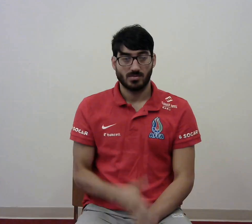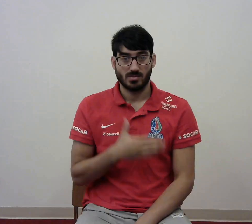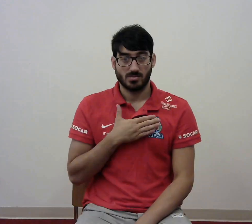mən